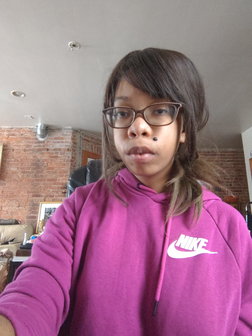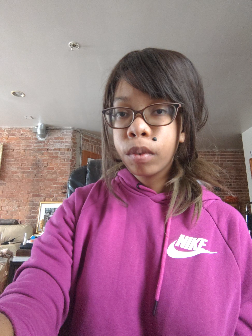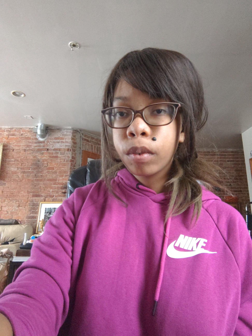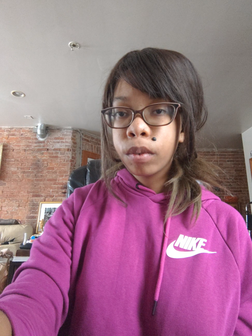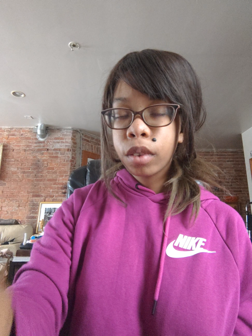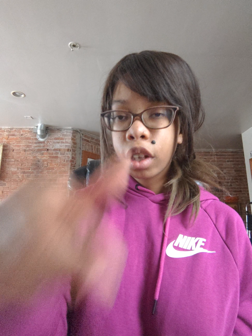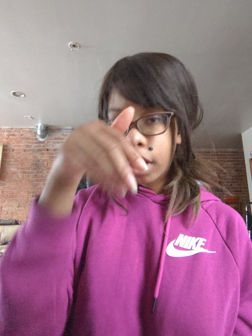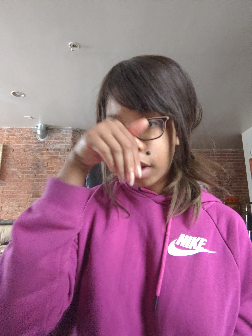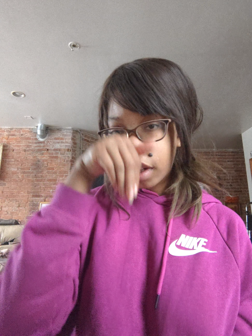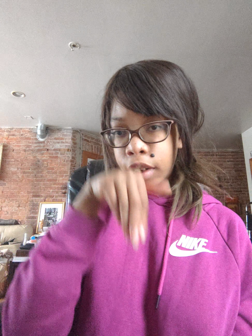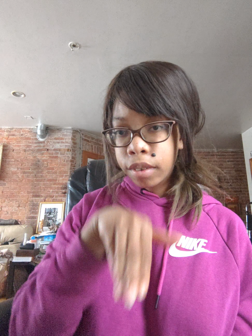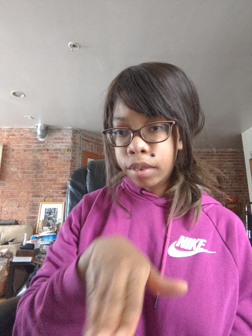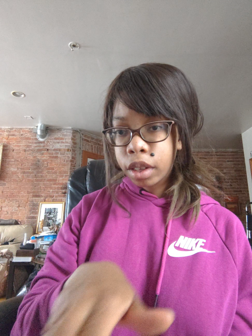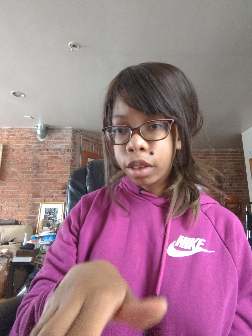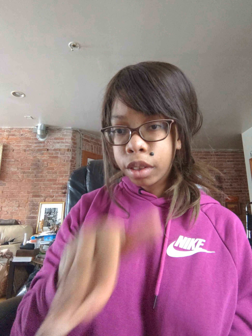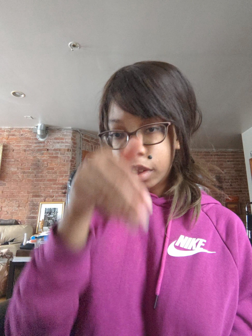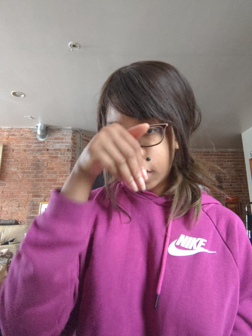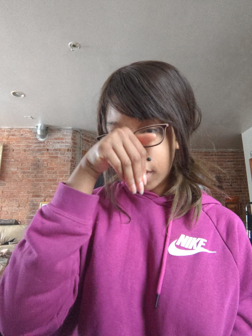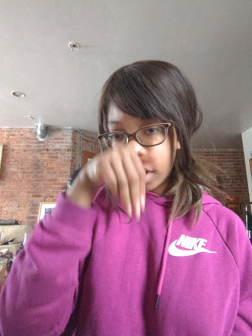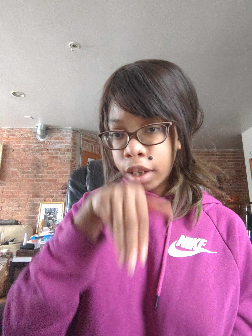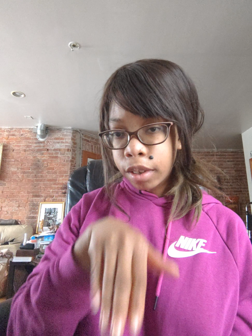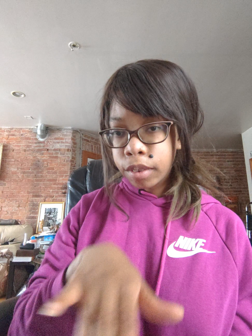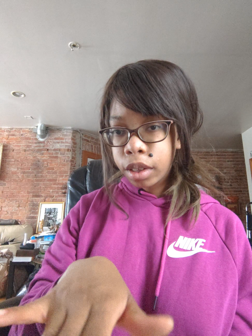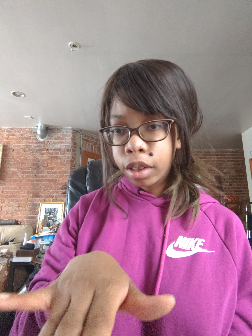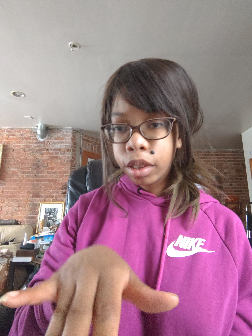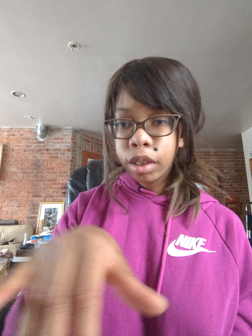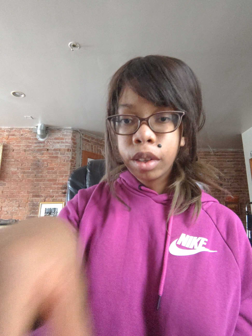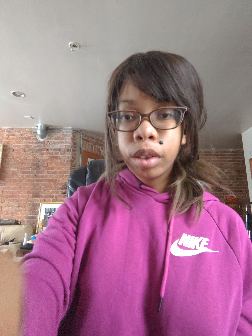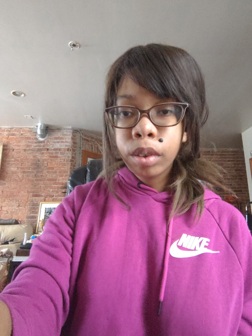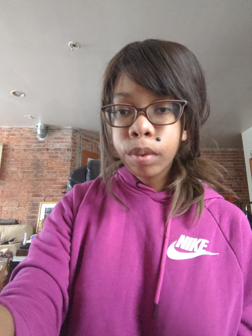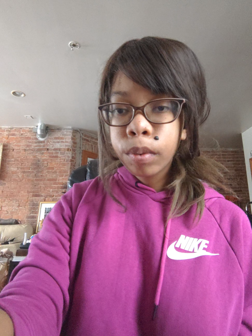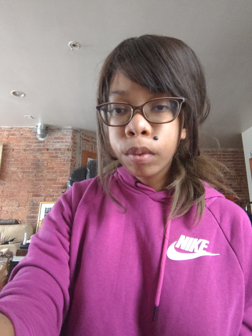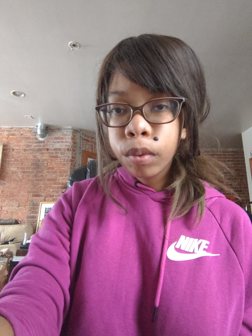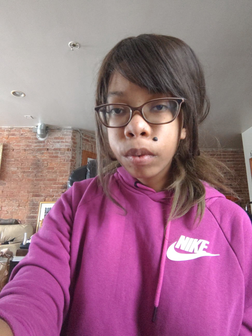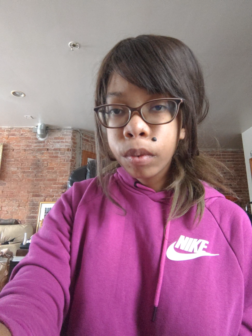elephant